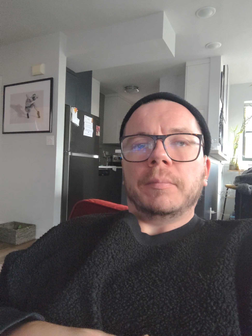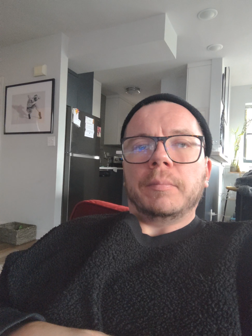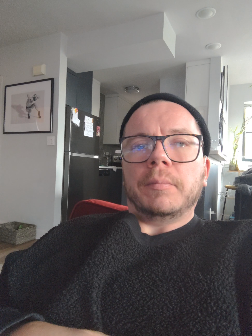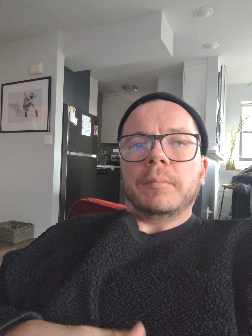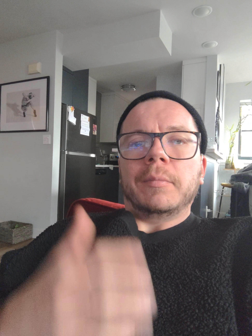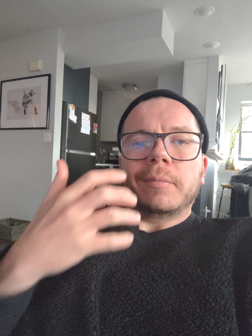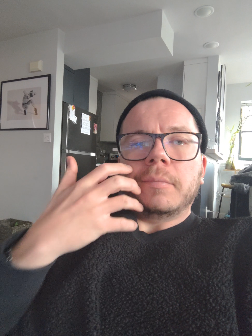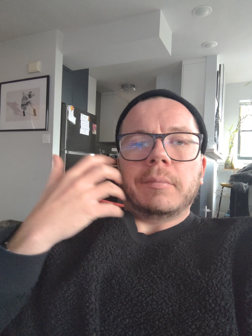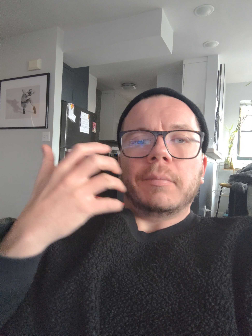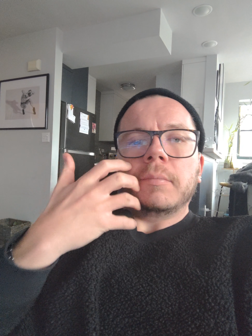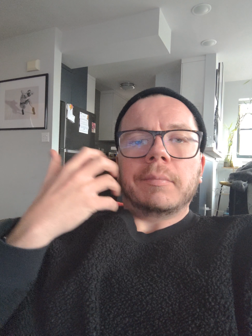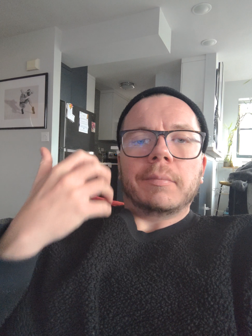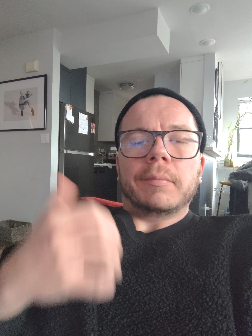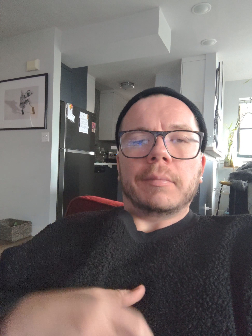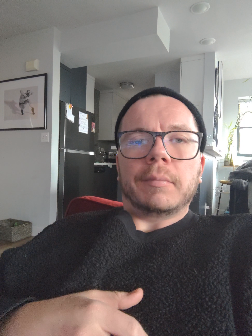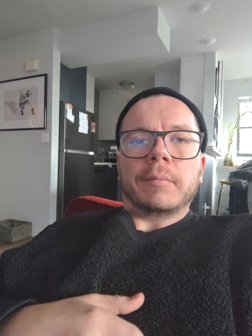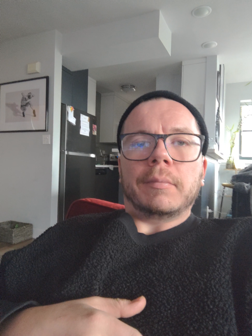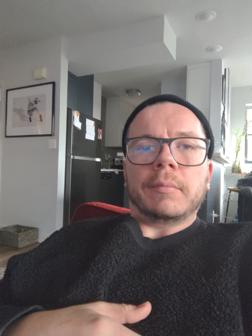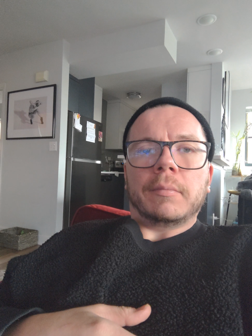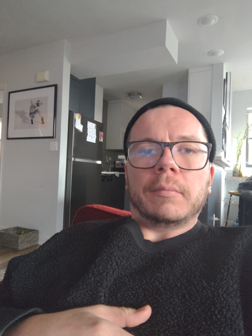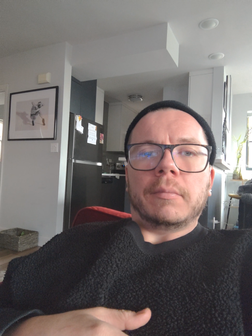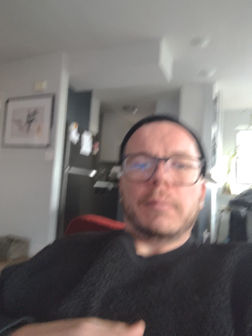tiger